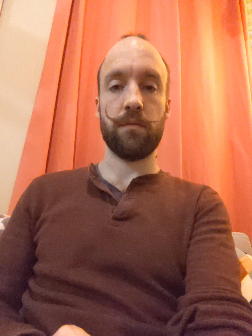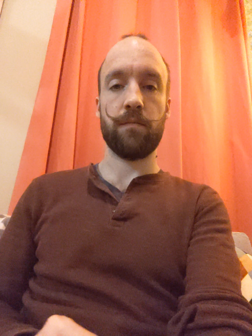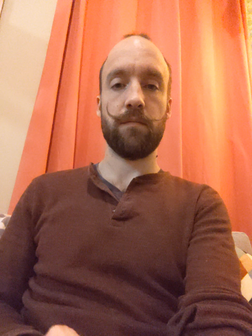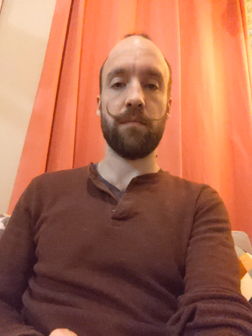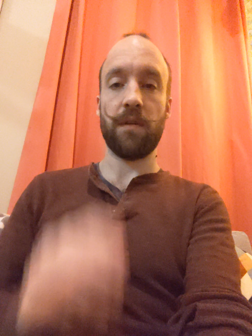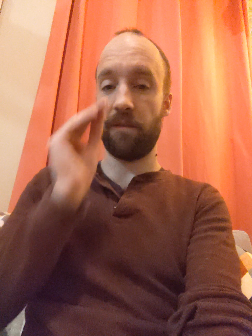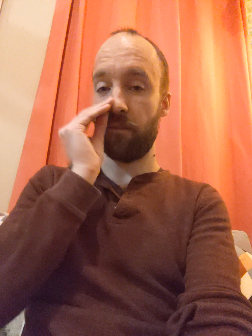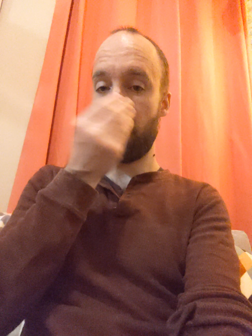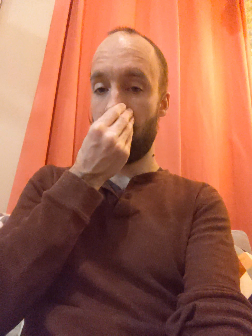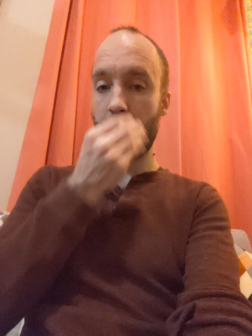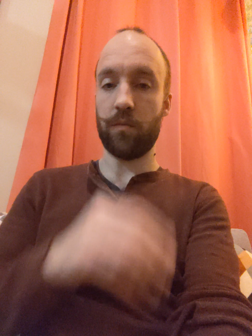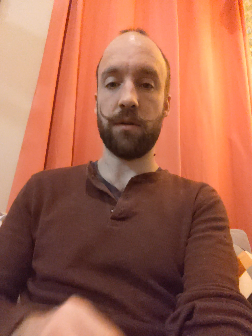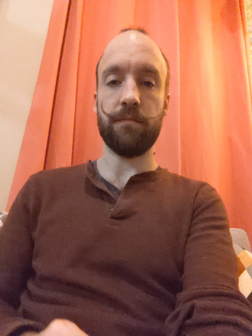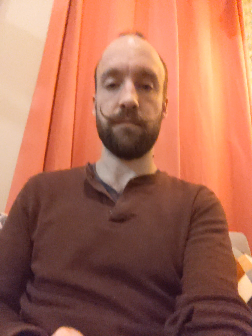flower